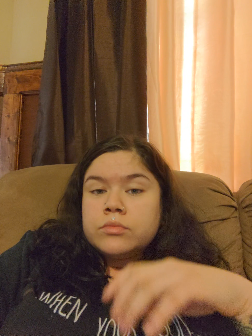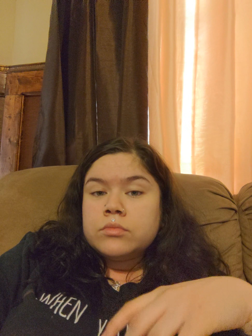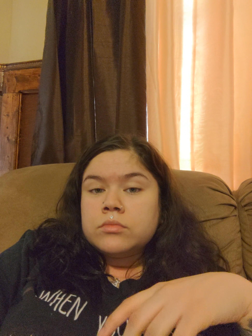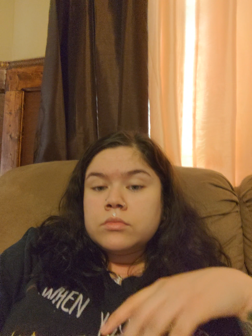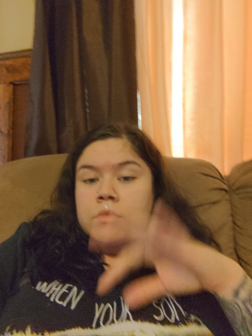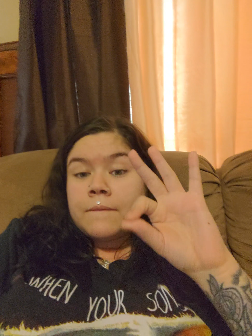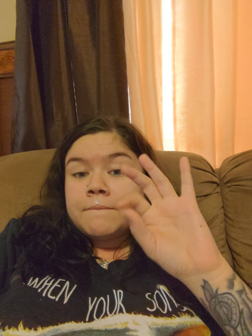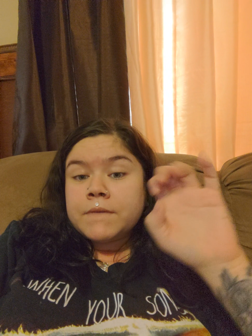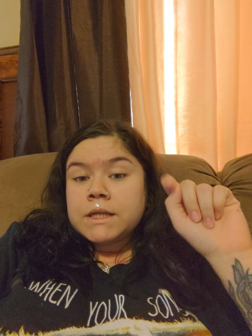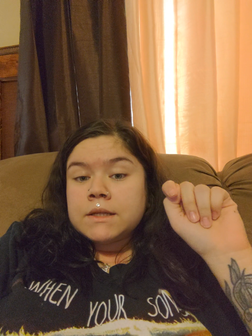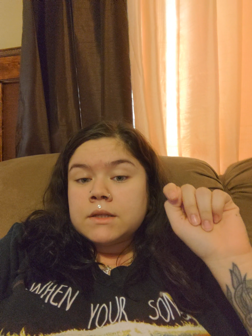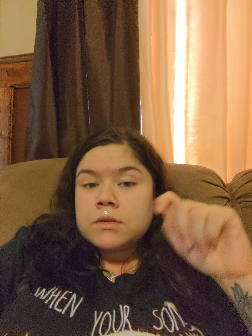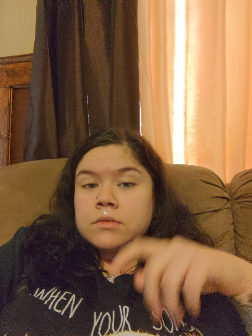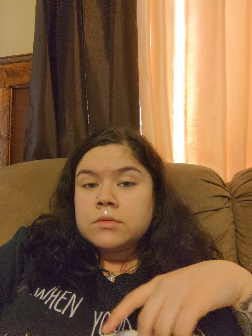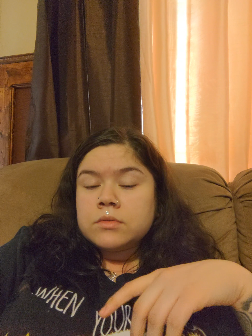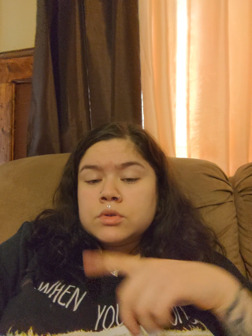feet